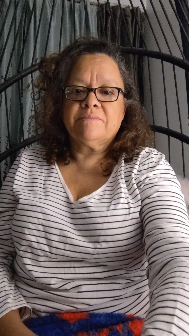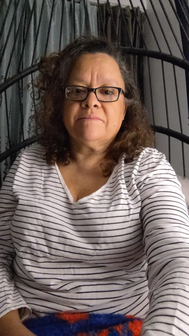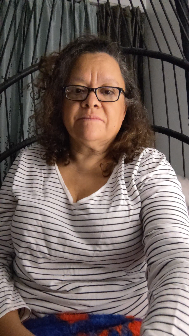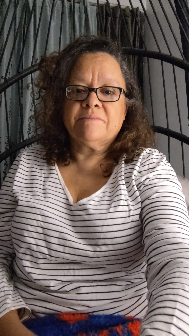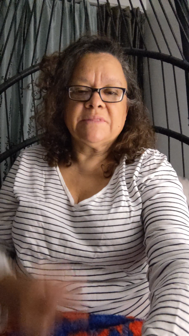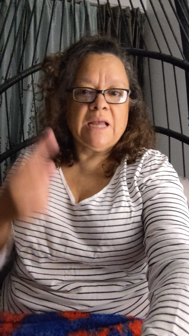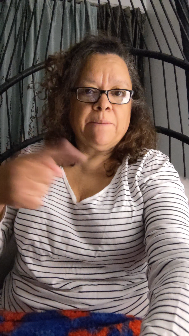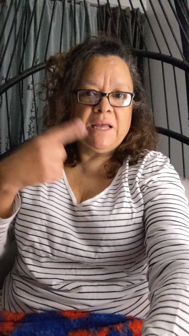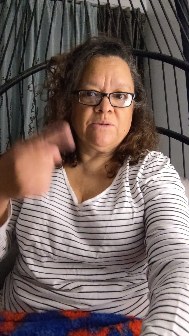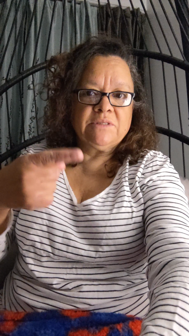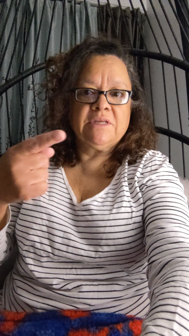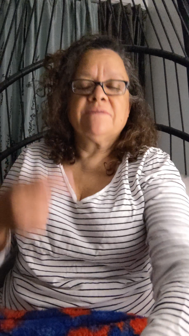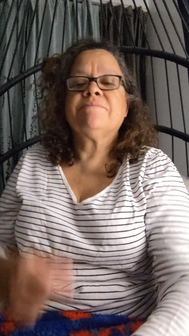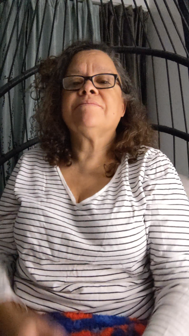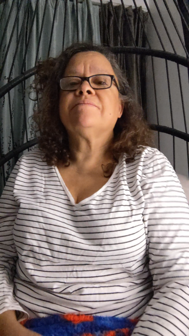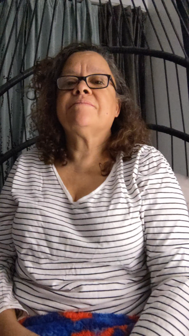about